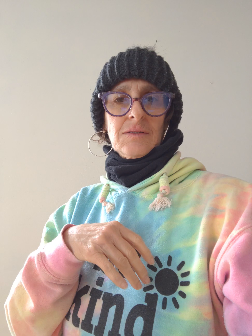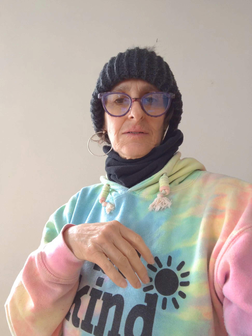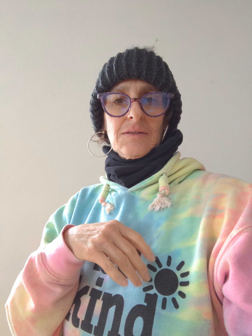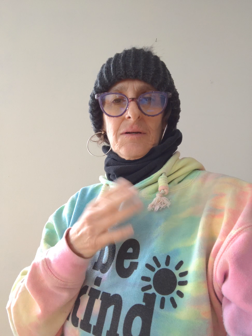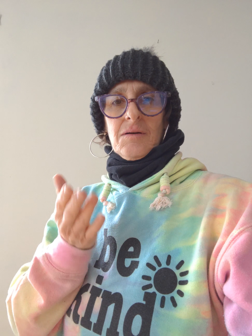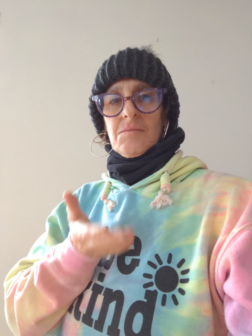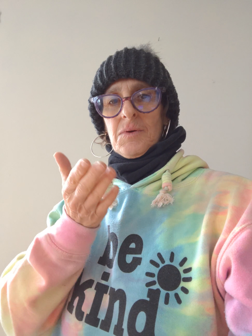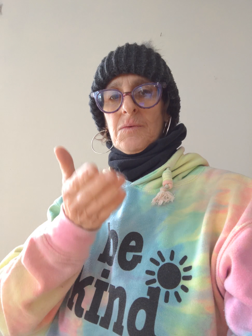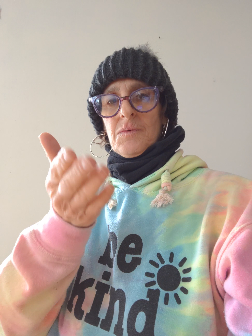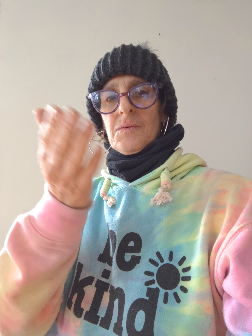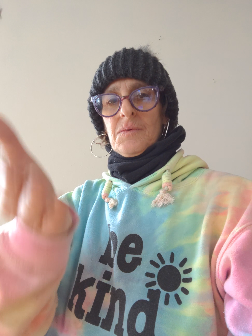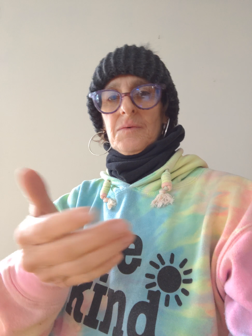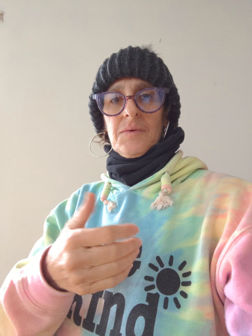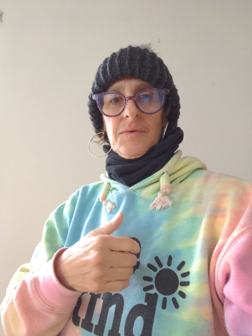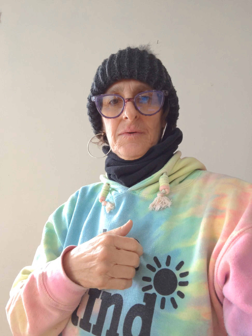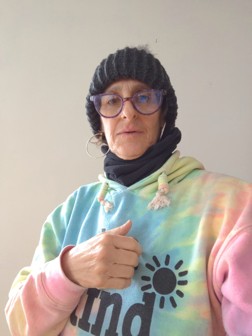boat